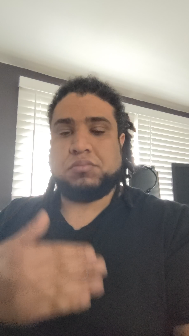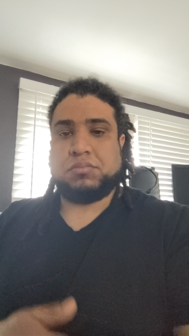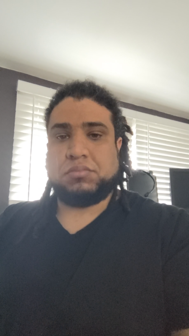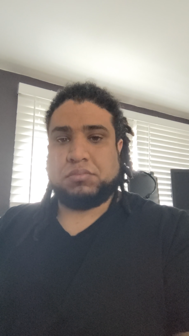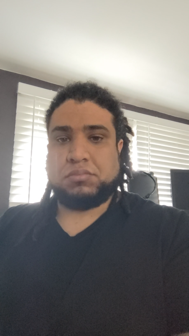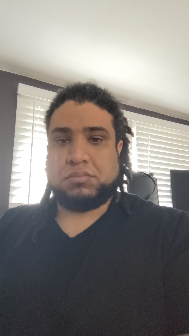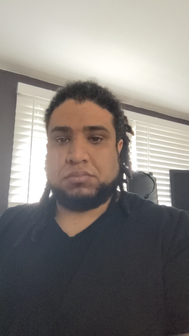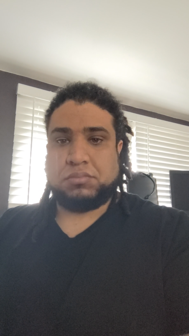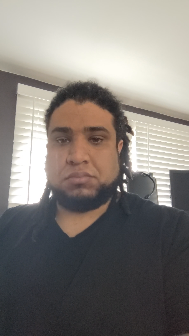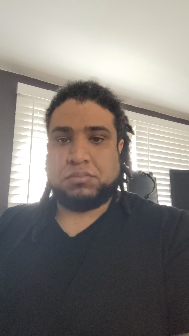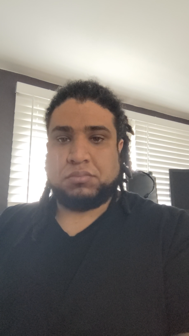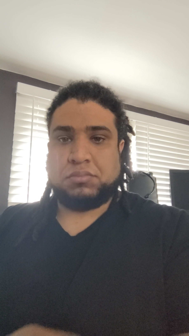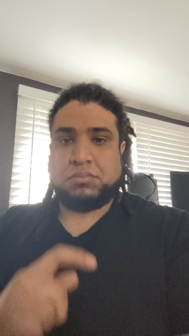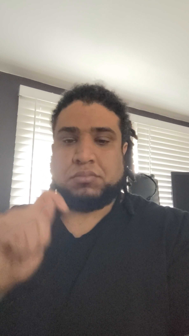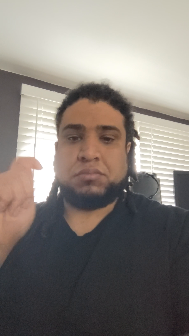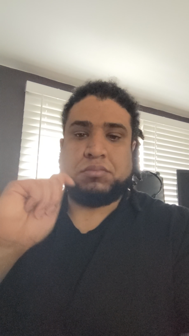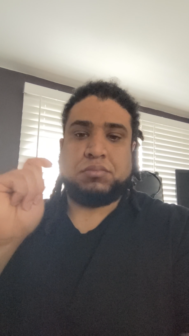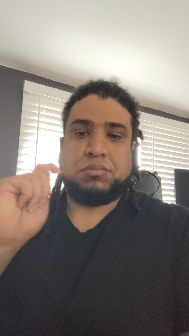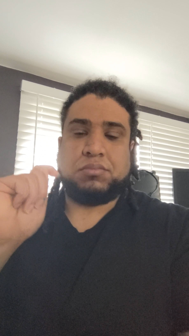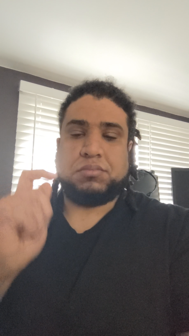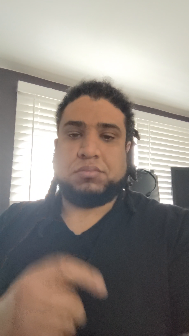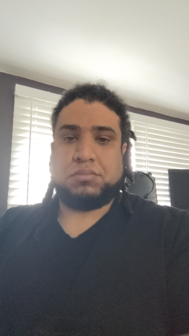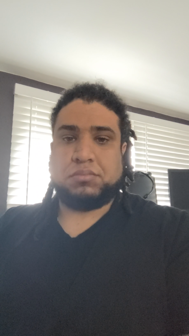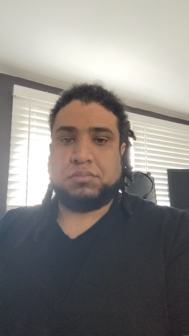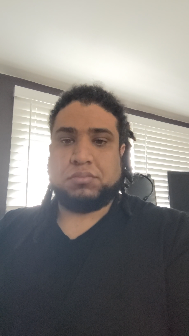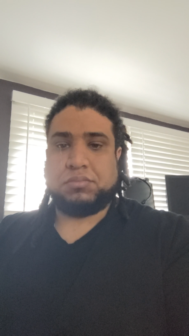bathroom